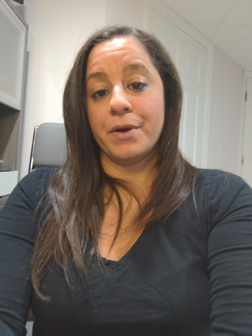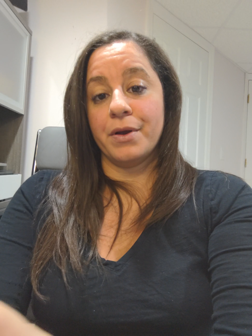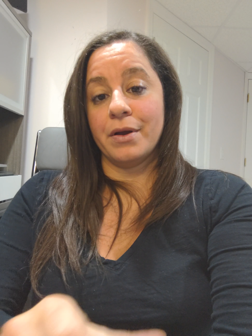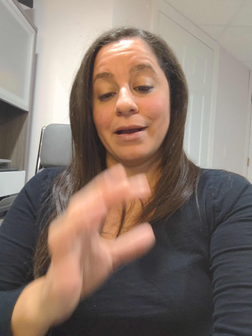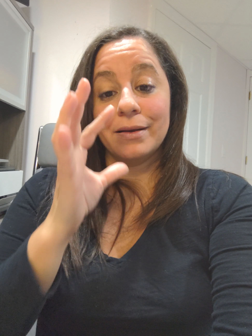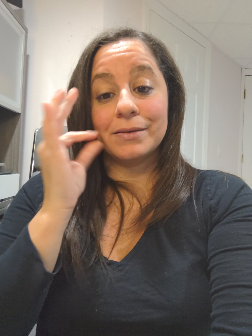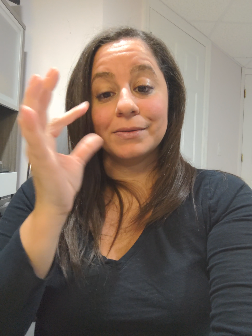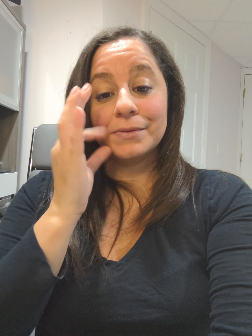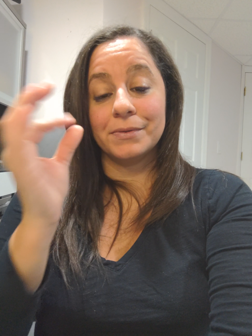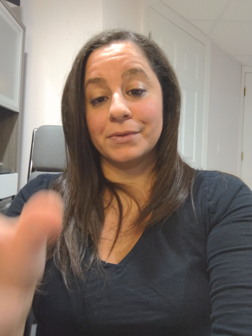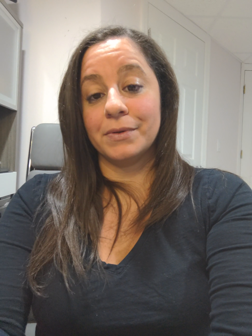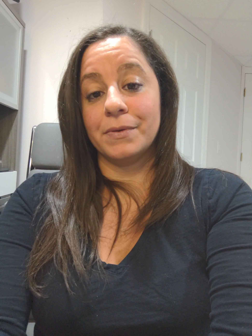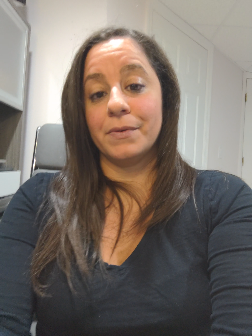cat